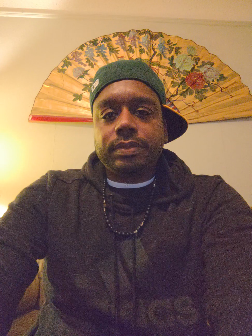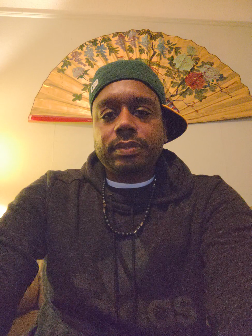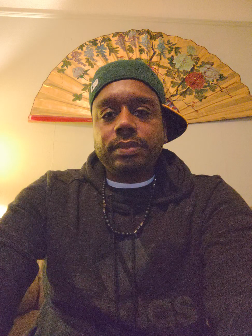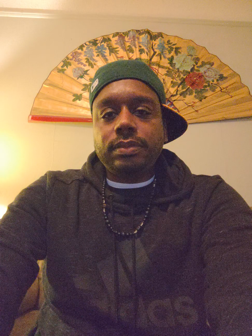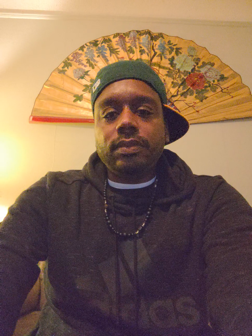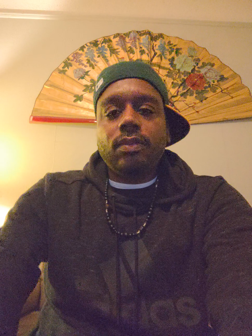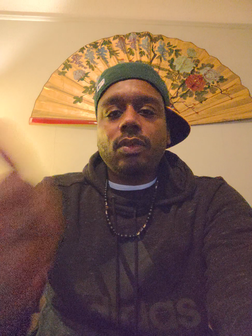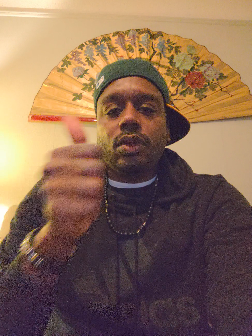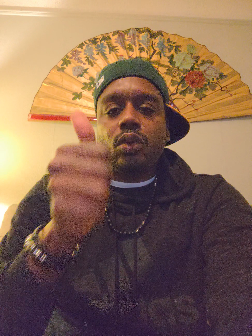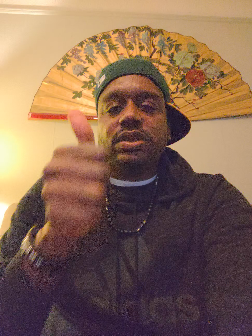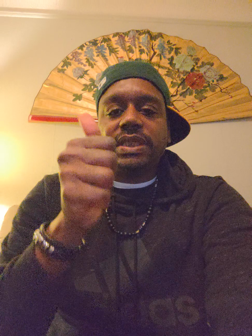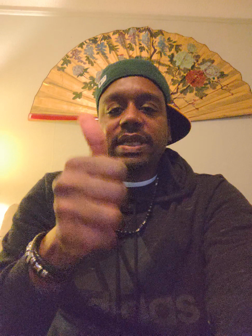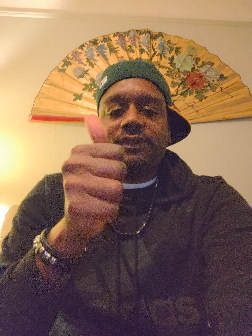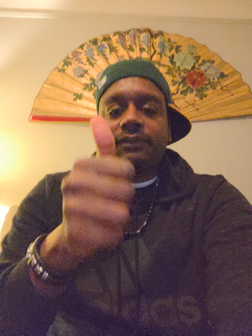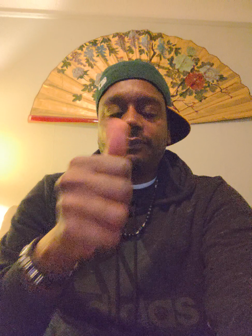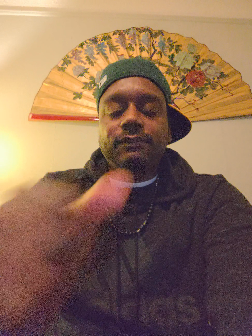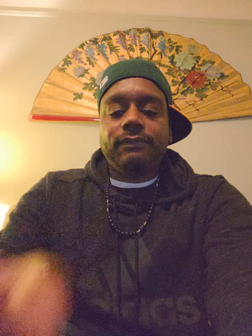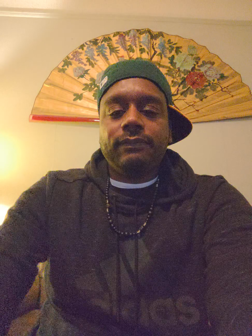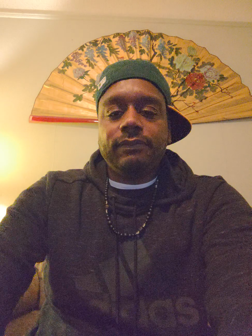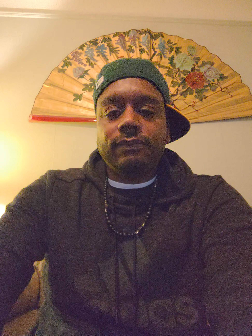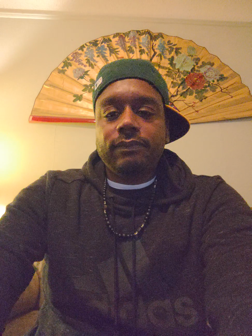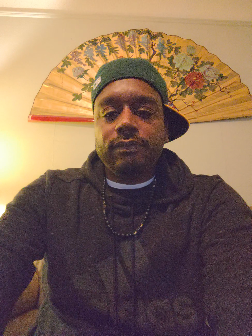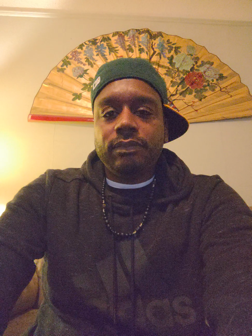yourself